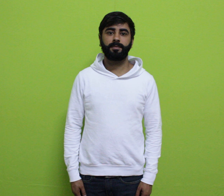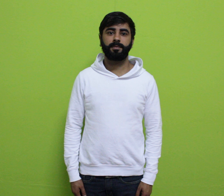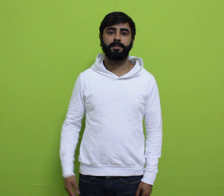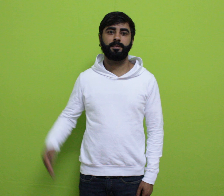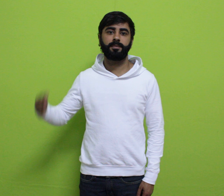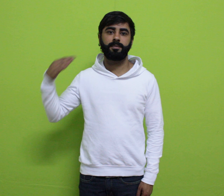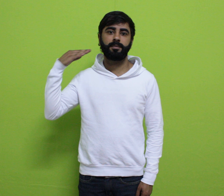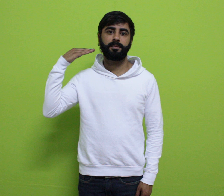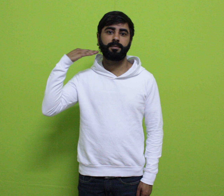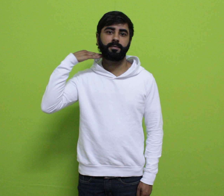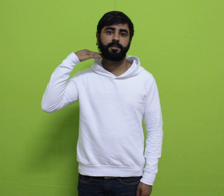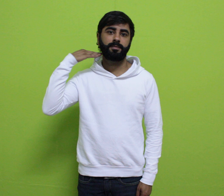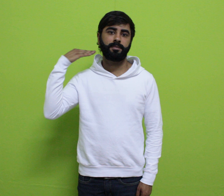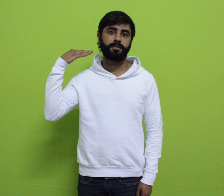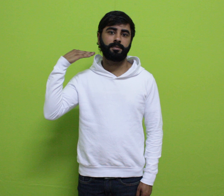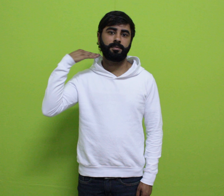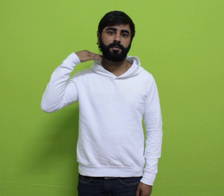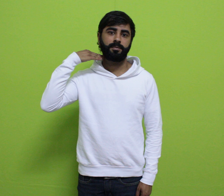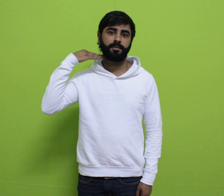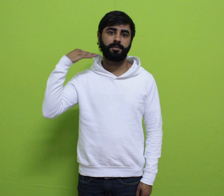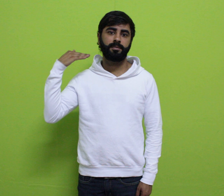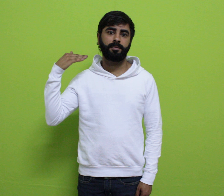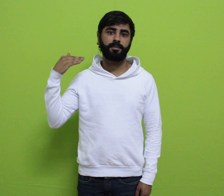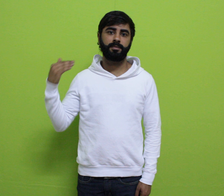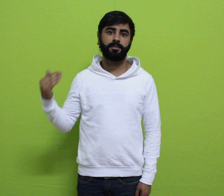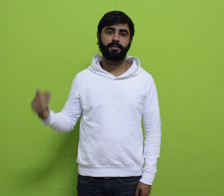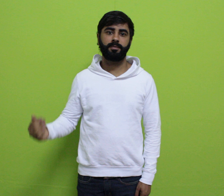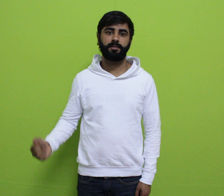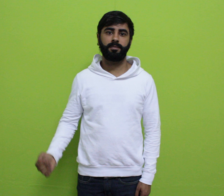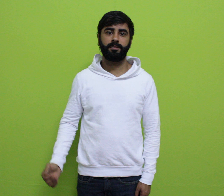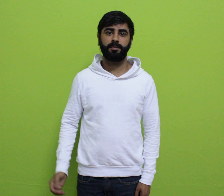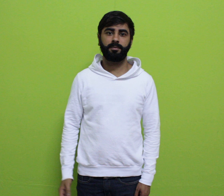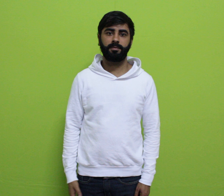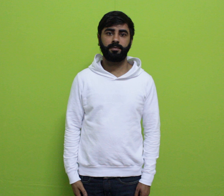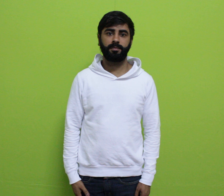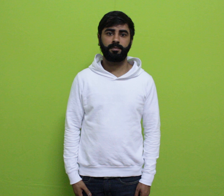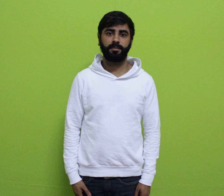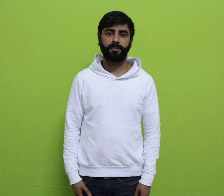banco